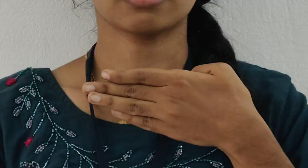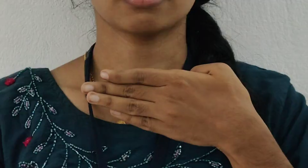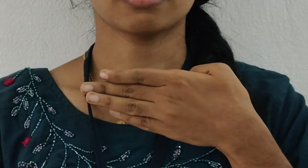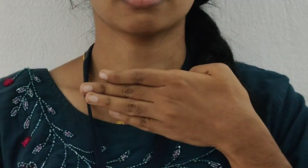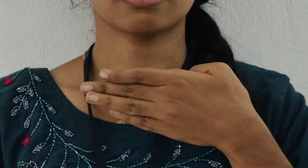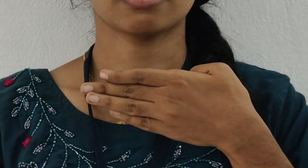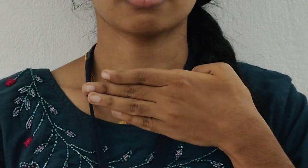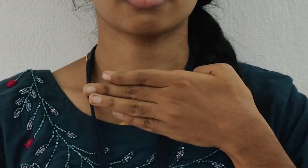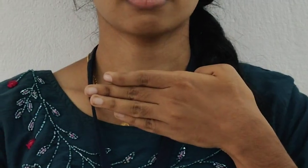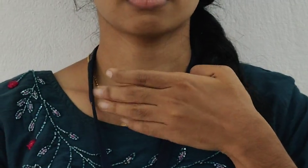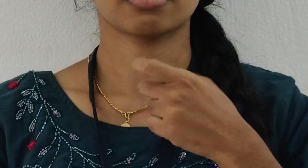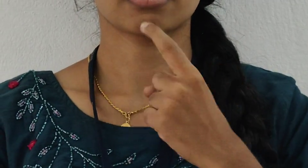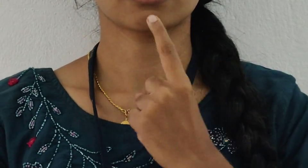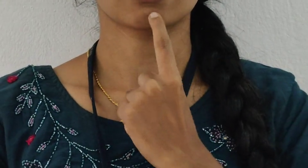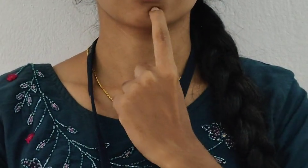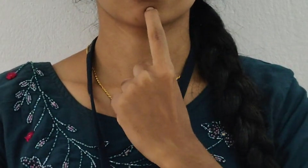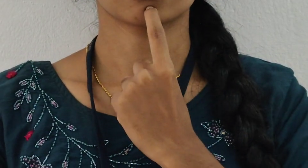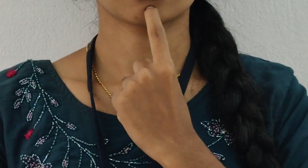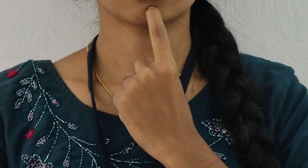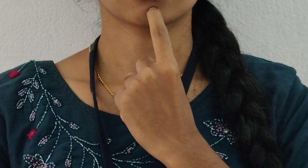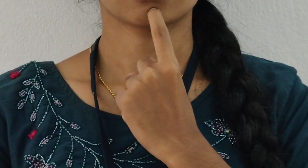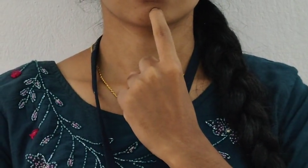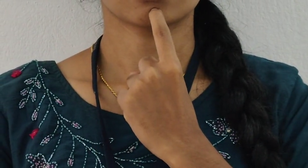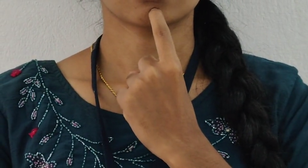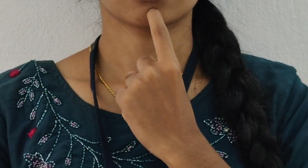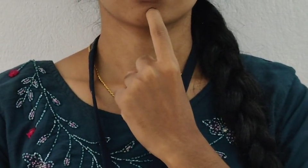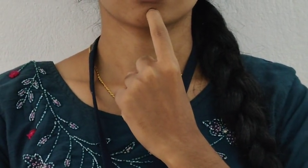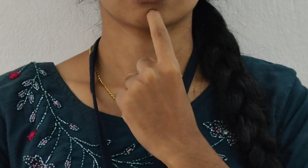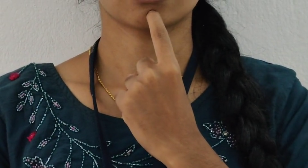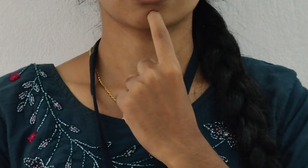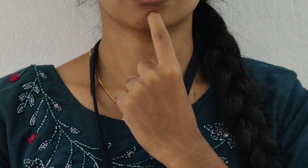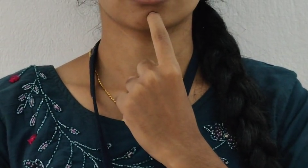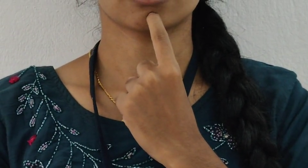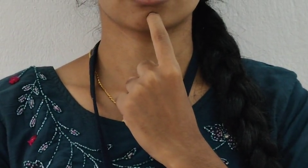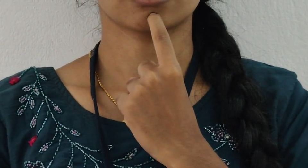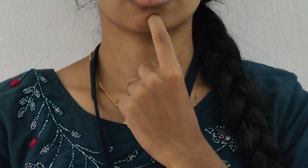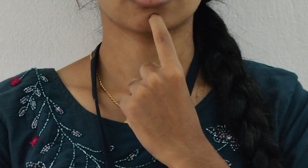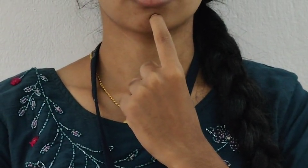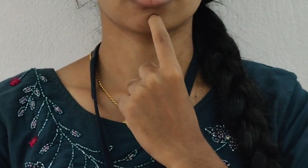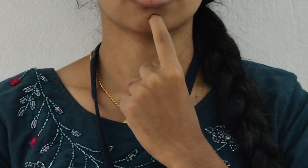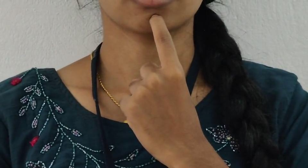അം